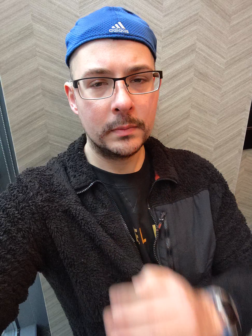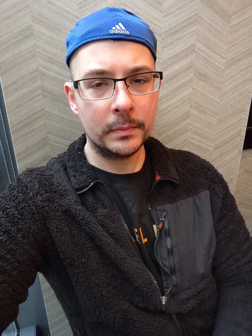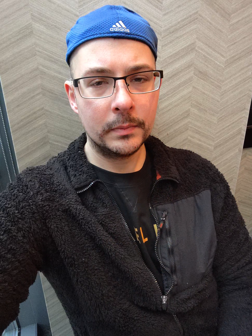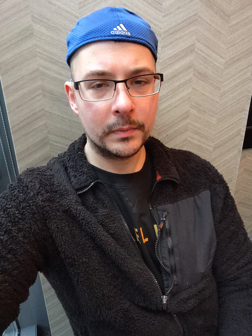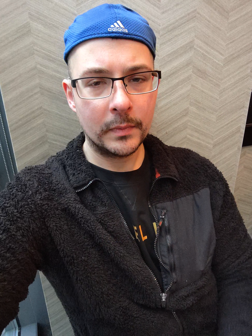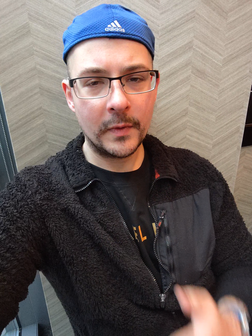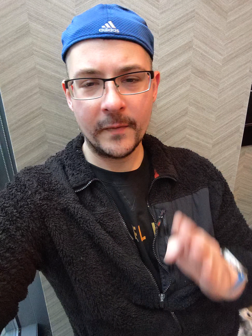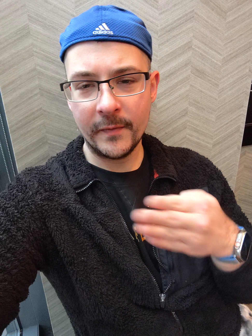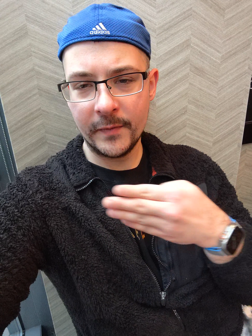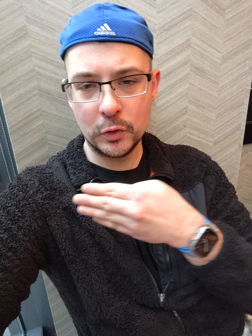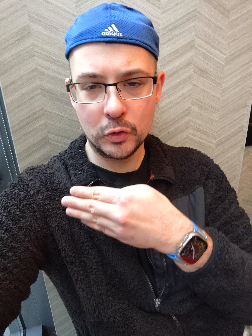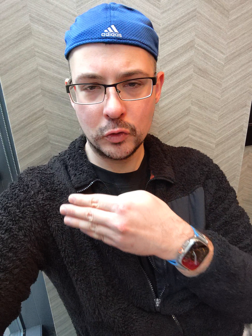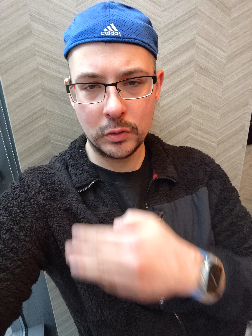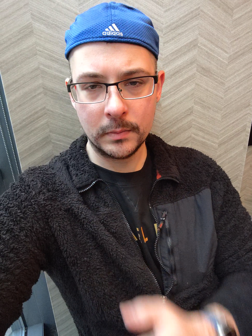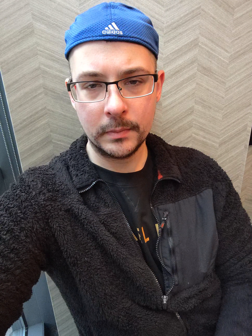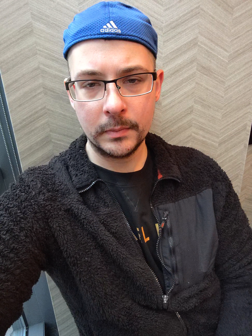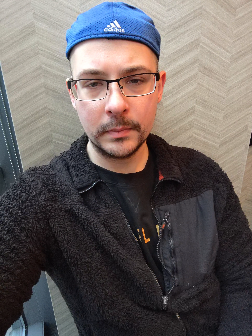fish